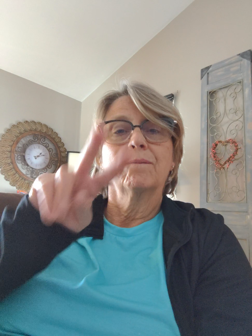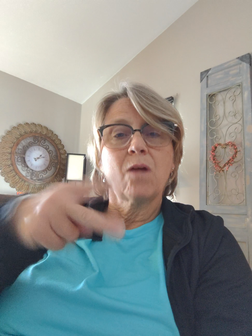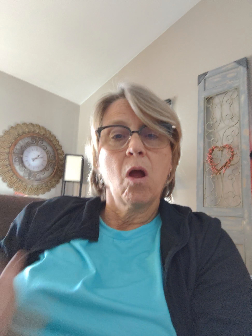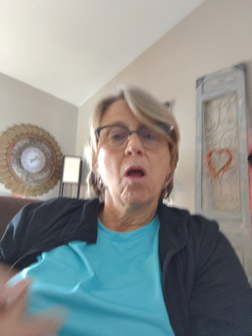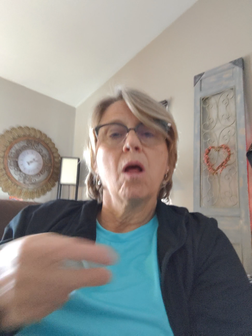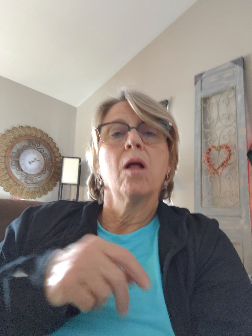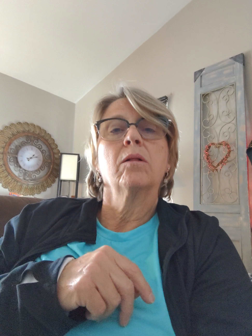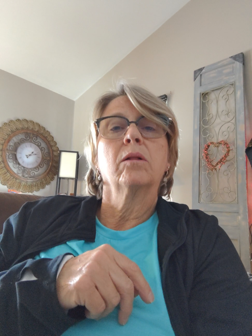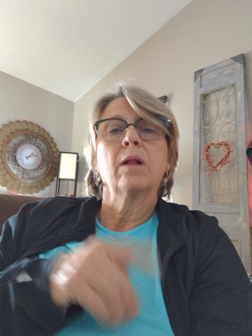fall